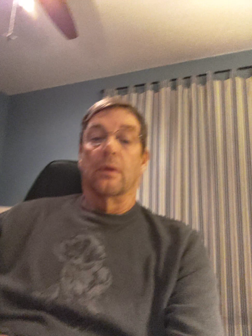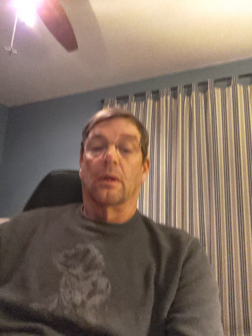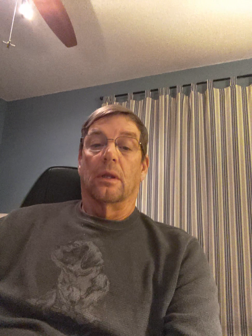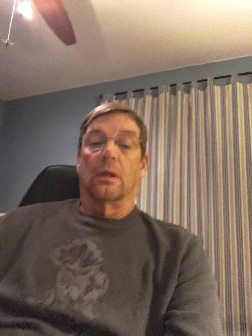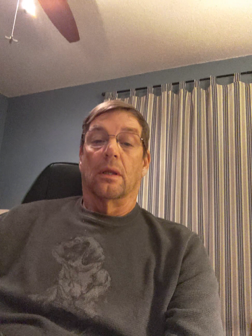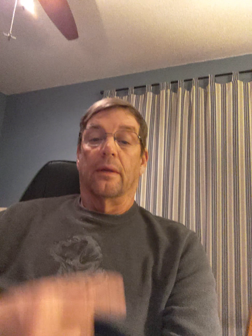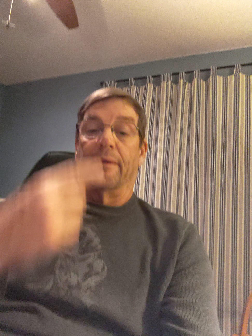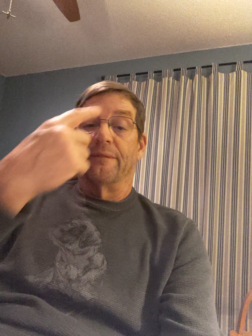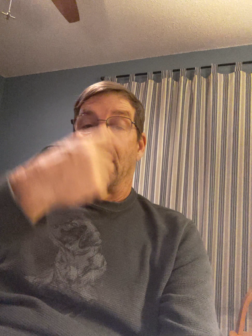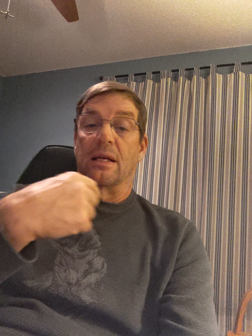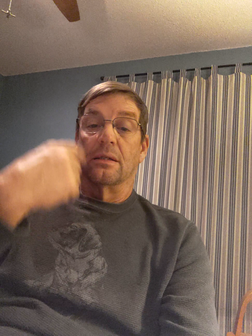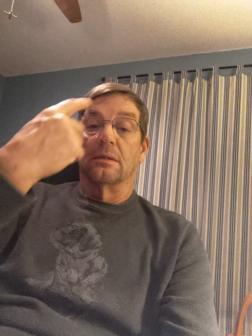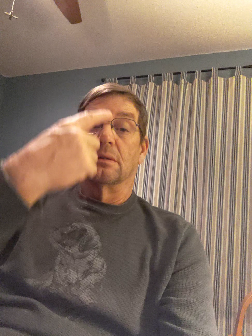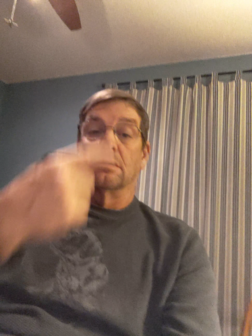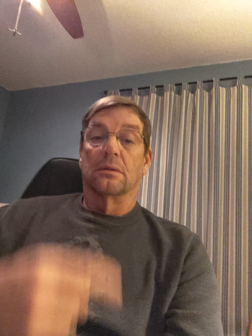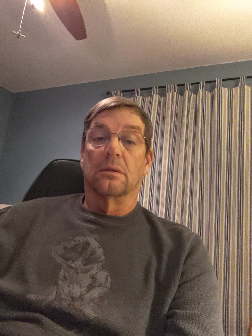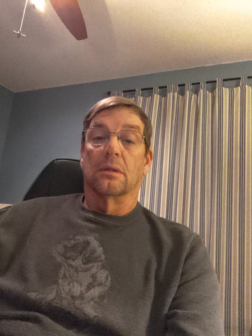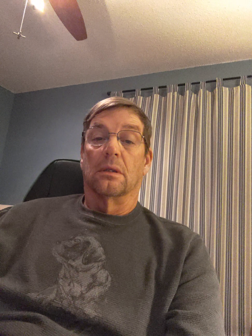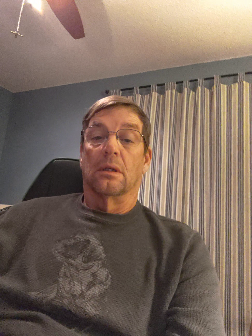face